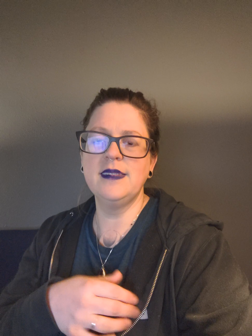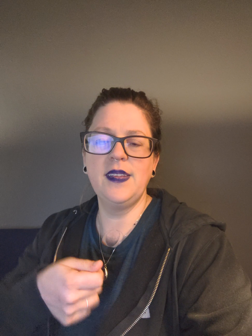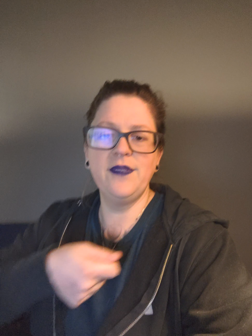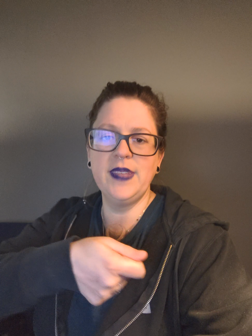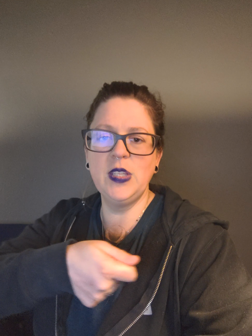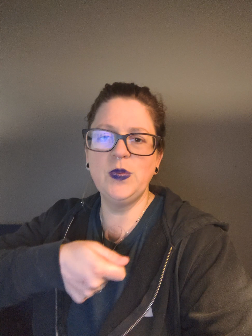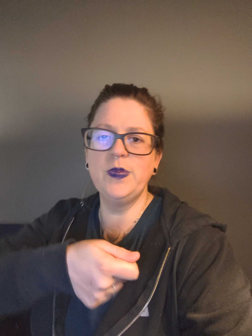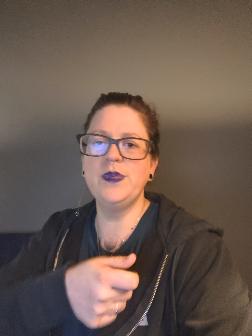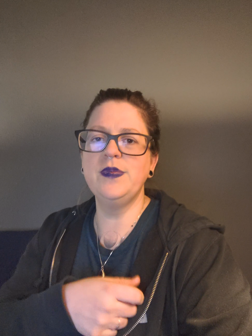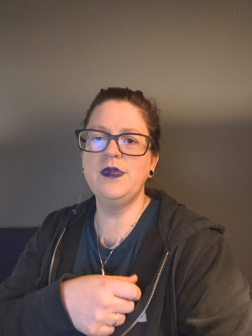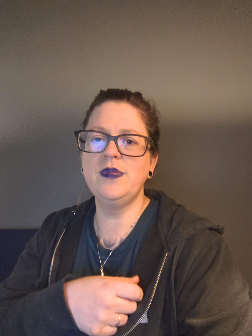vacuum